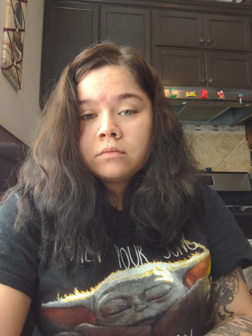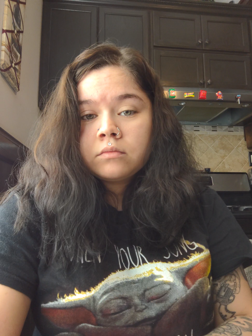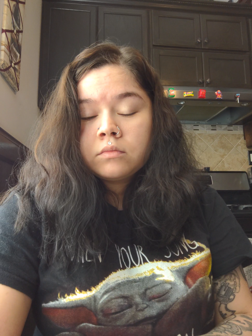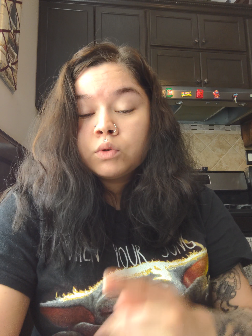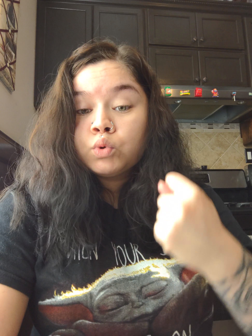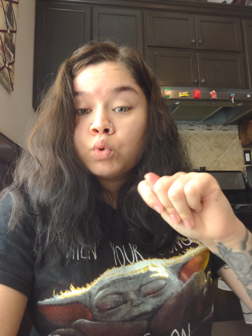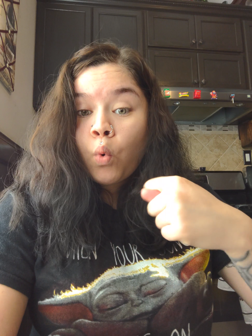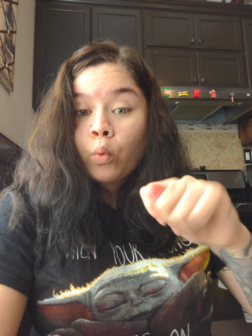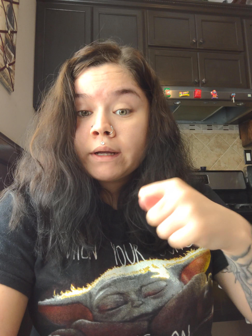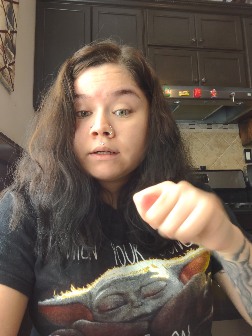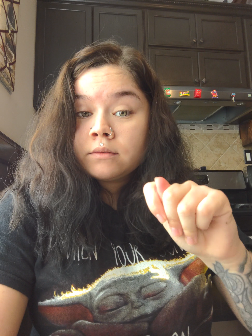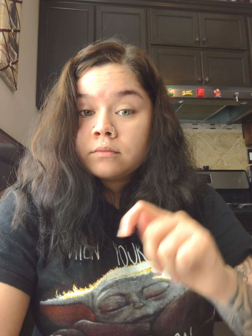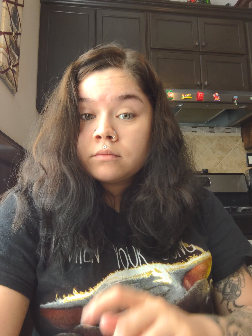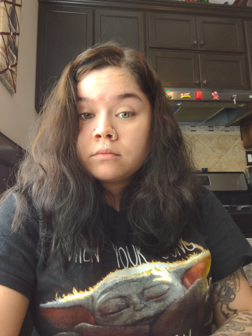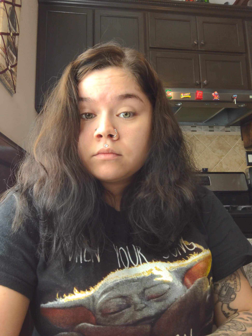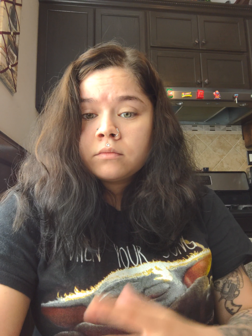toy